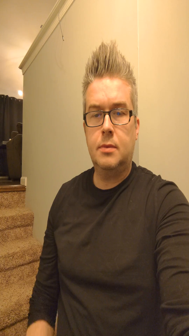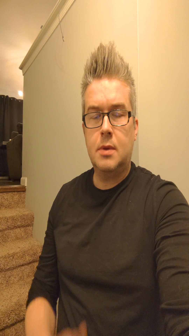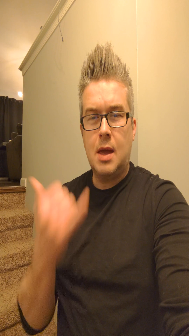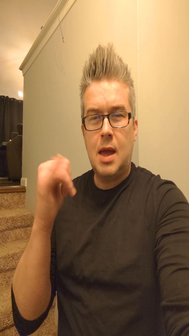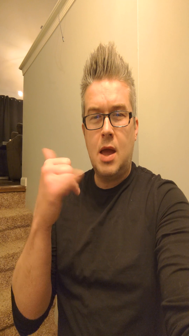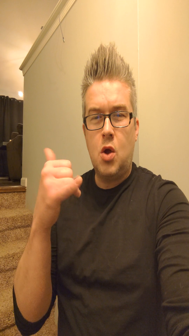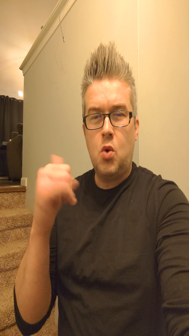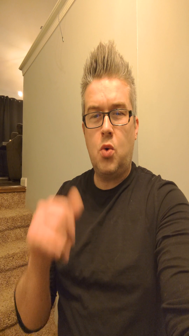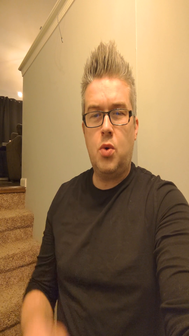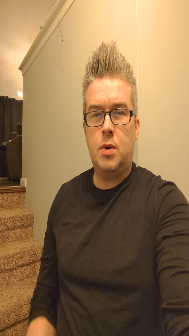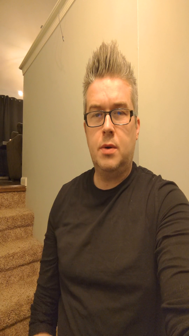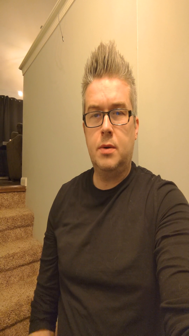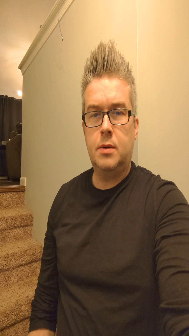yellow